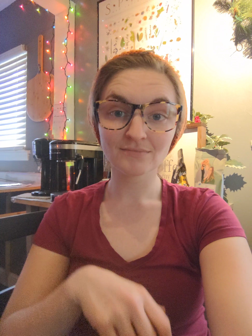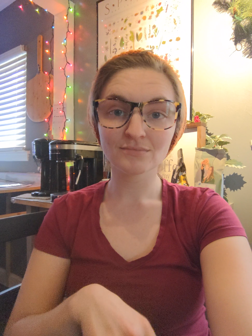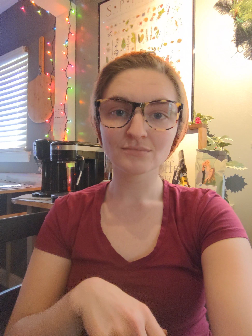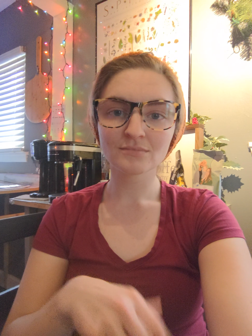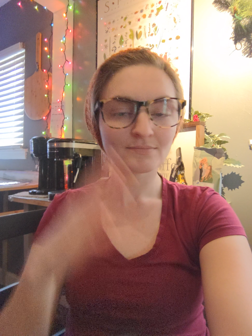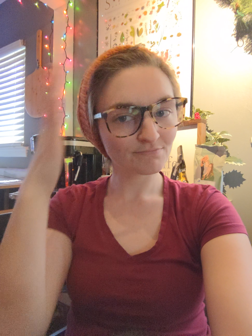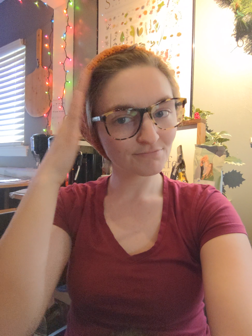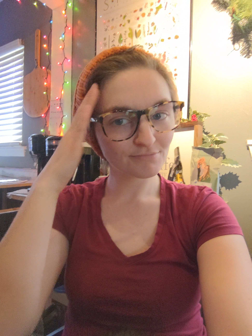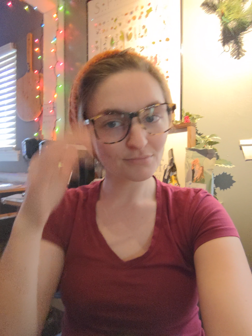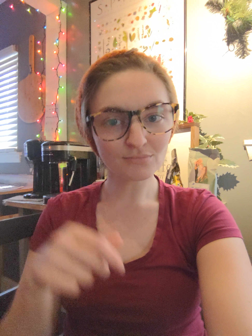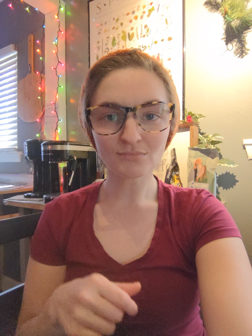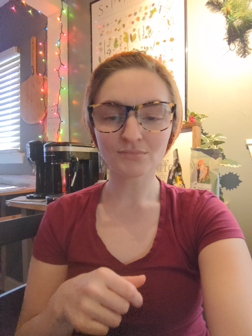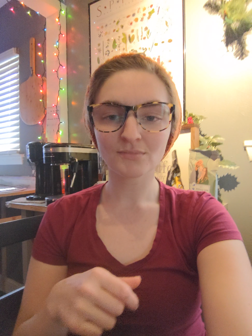hat